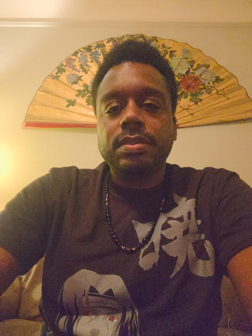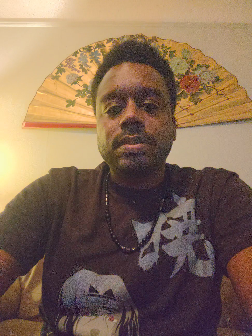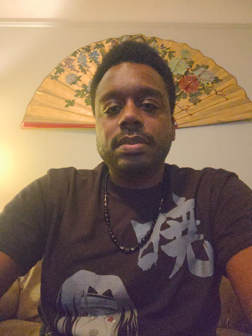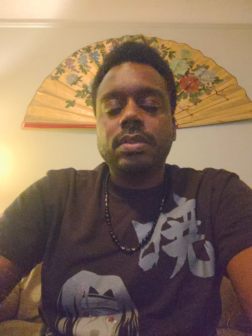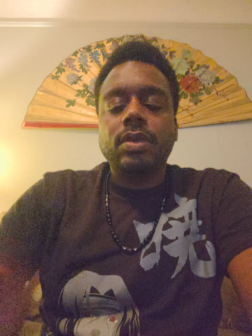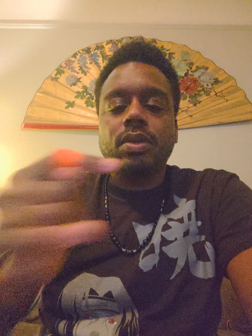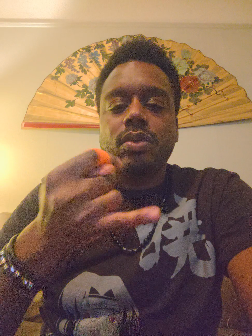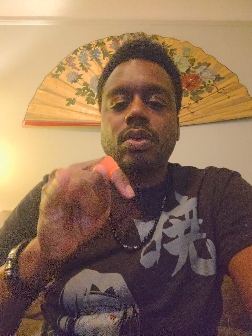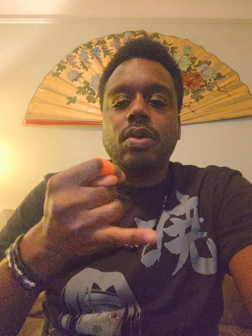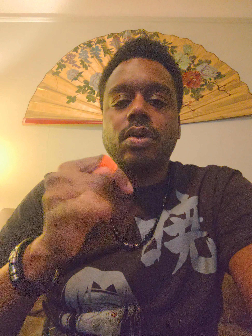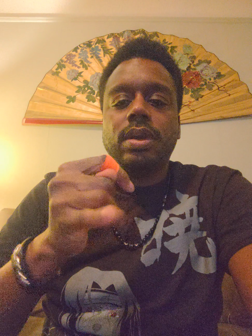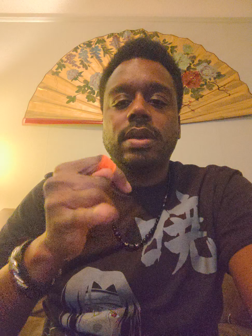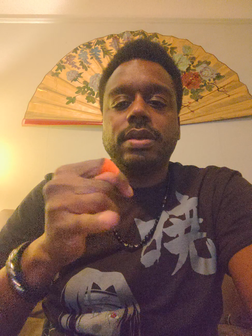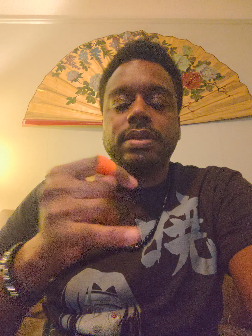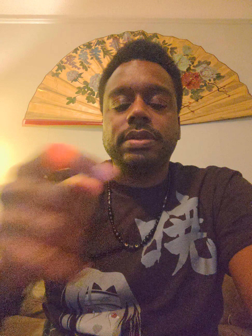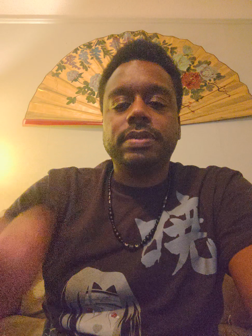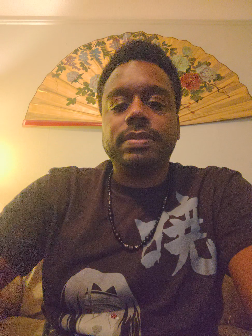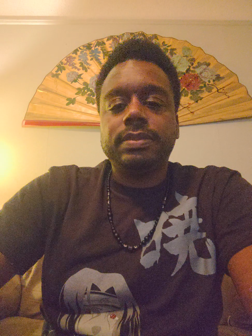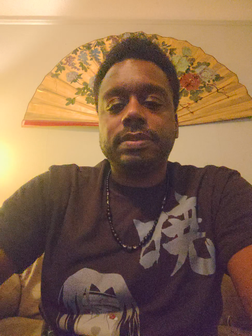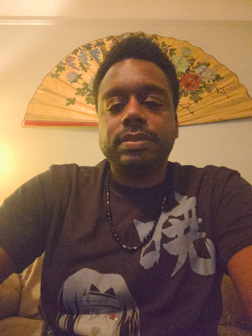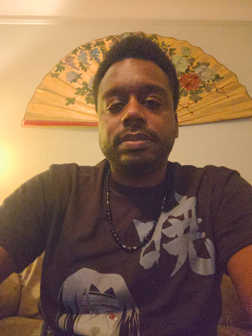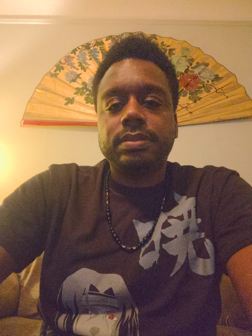toy